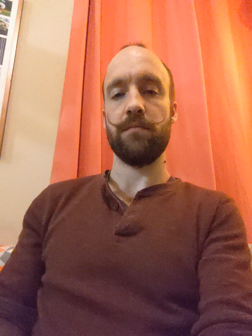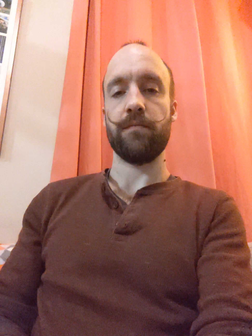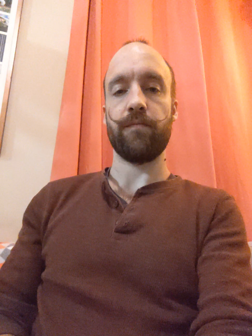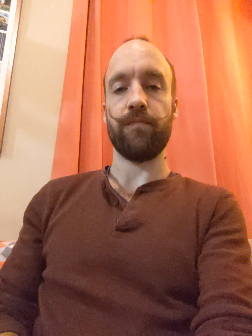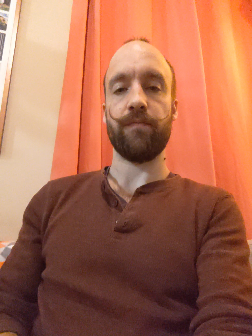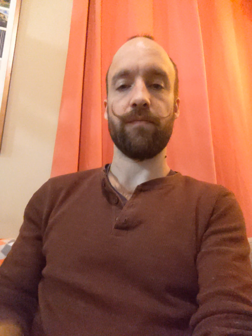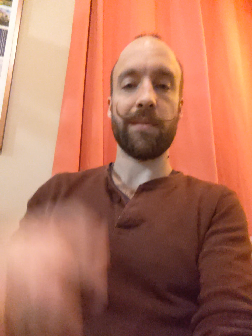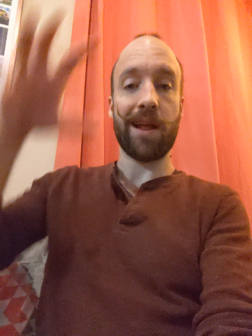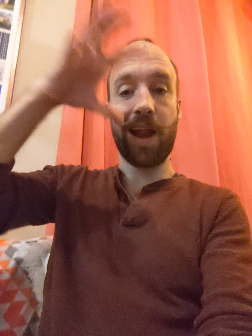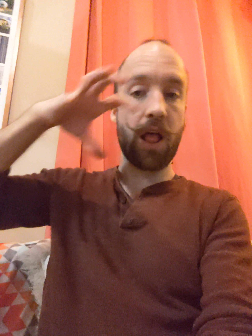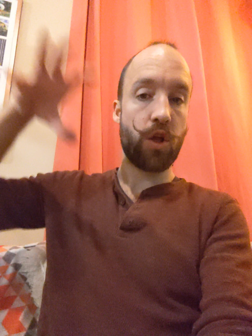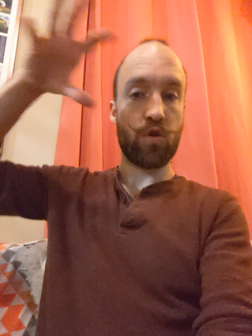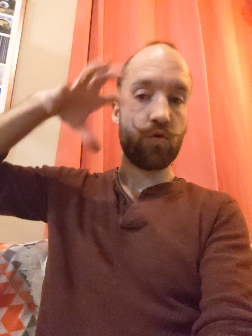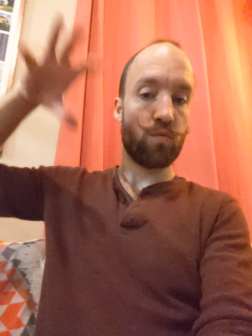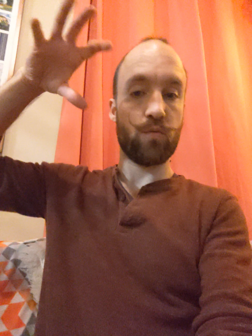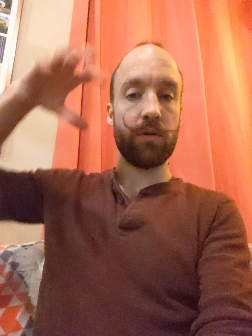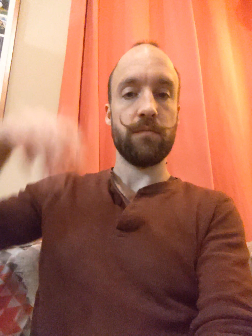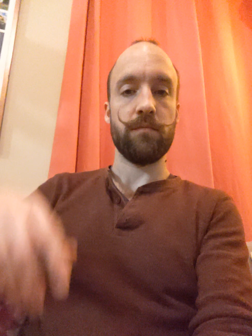cloud